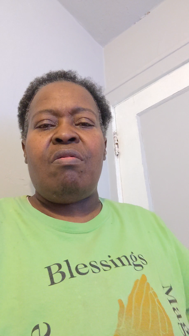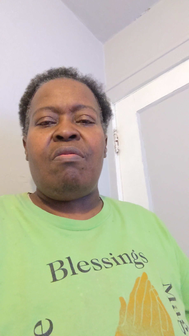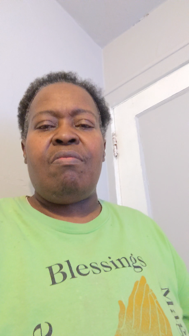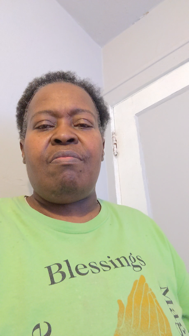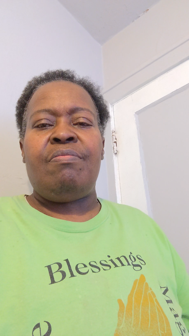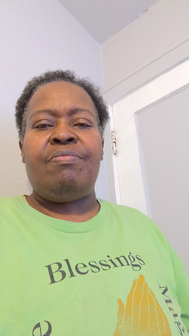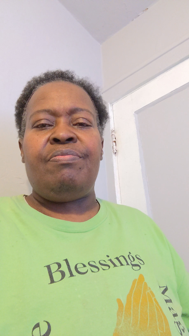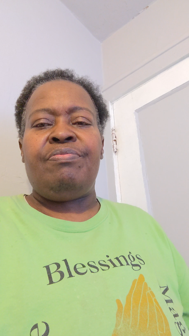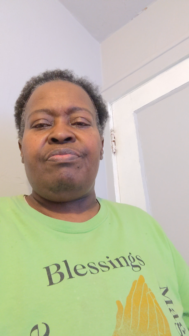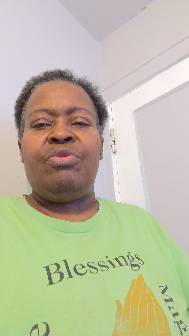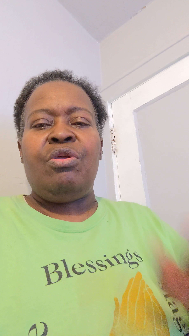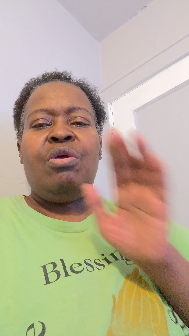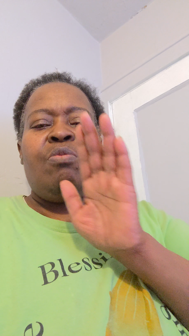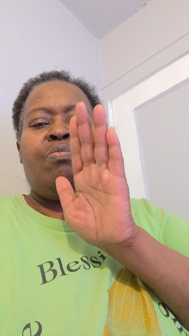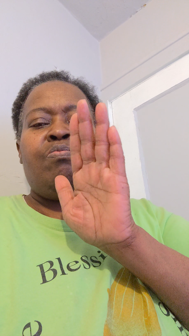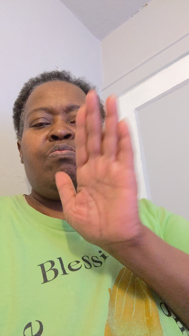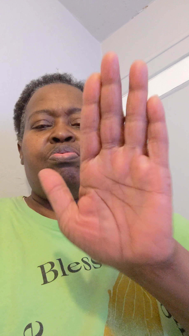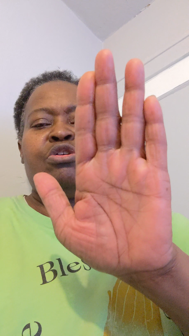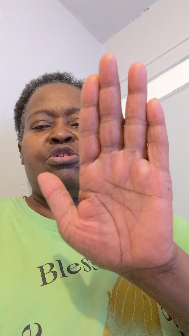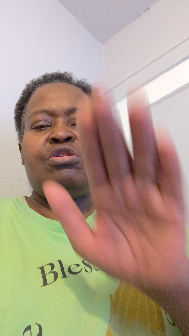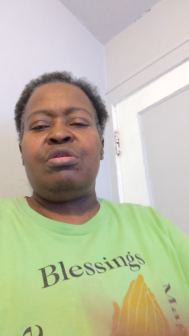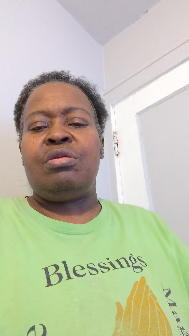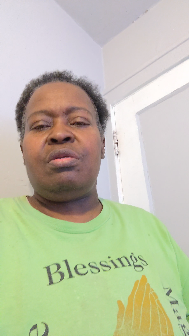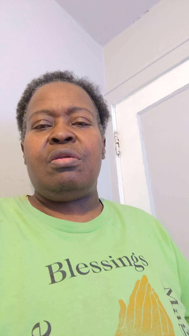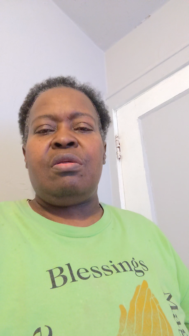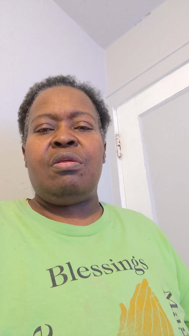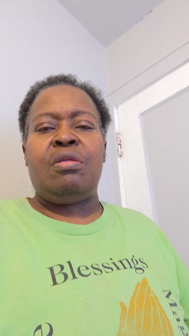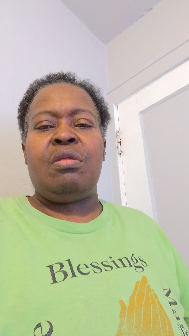push